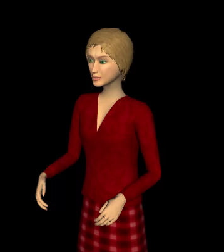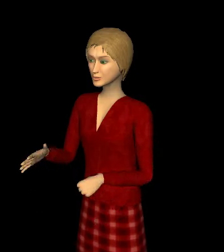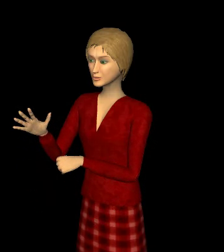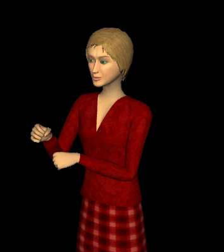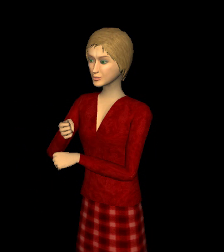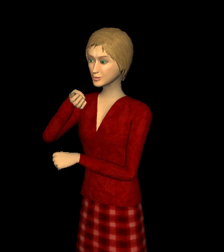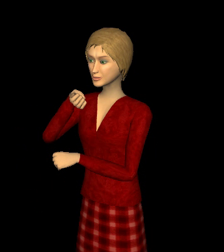يربح